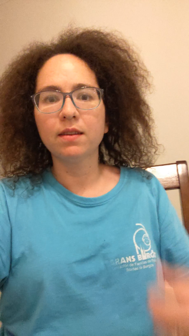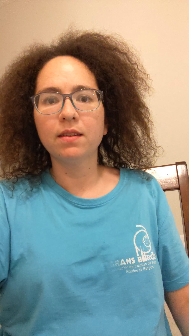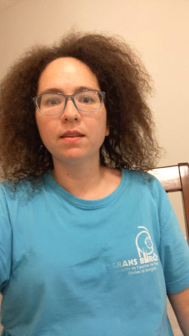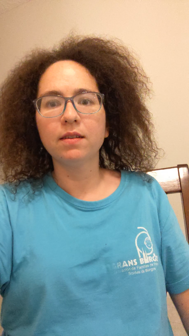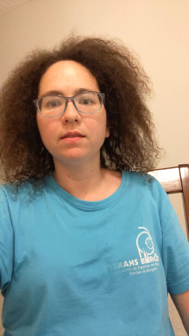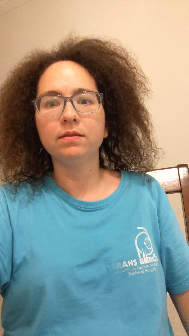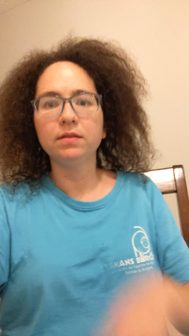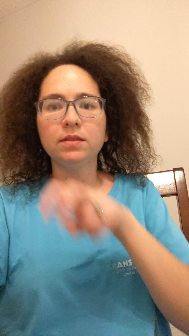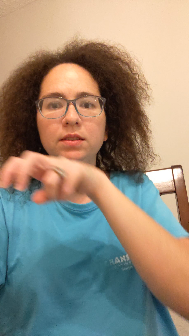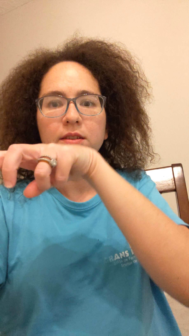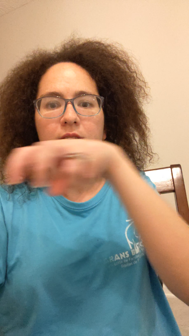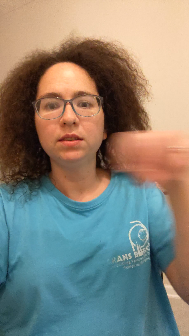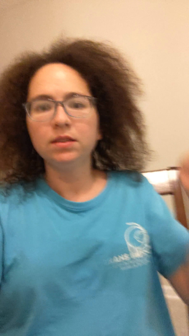couch